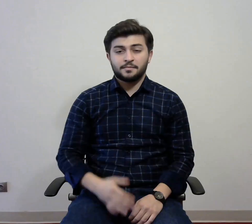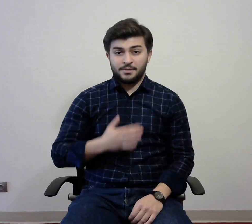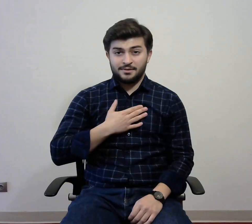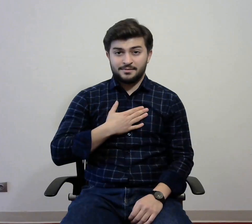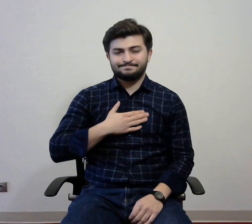mən